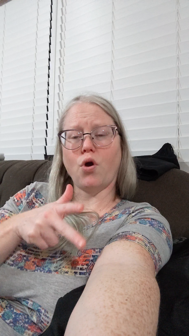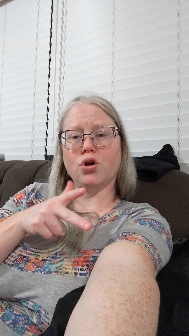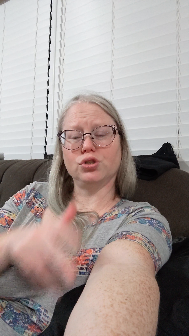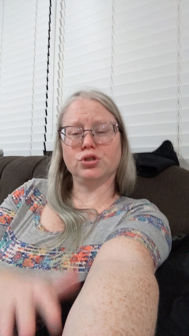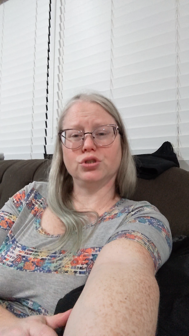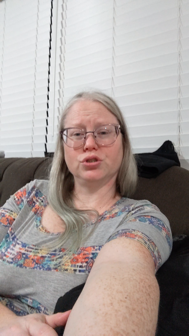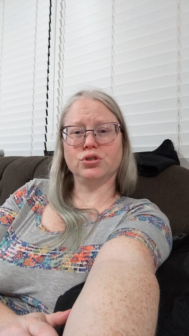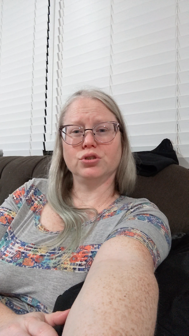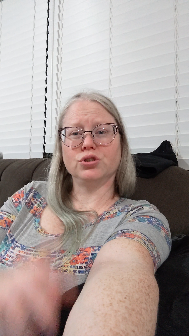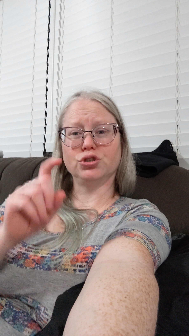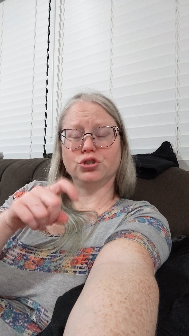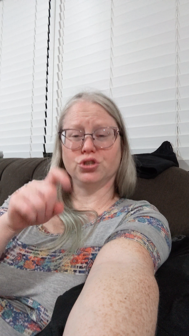should